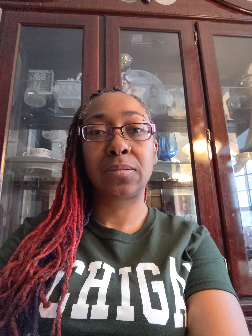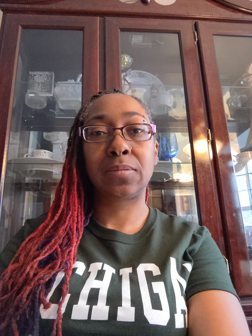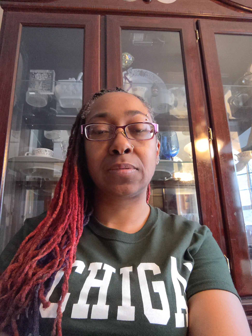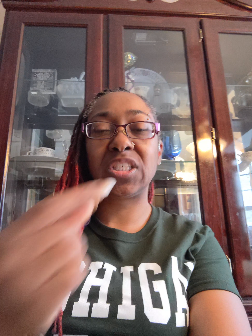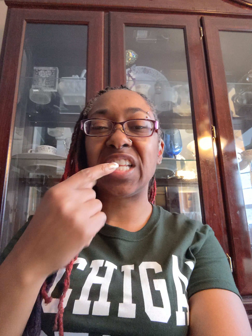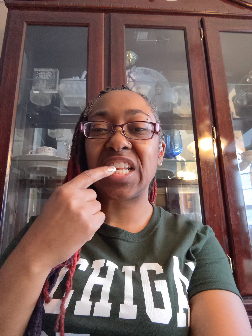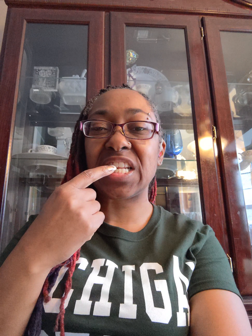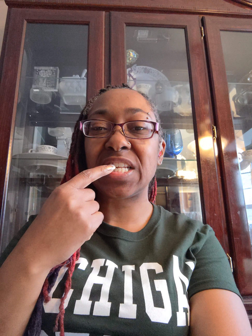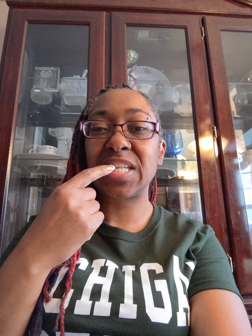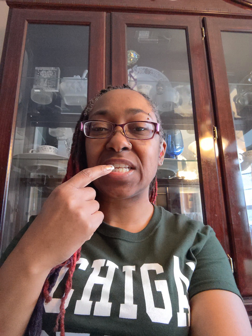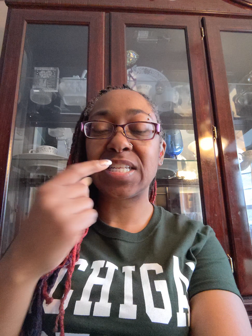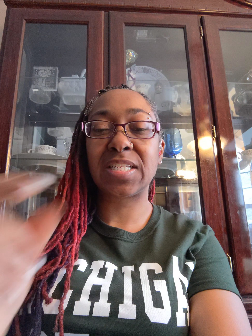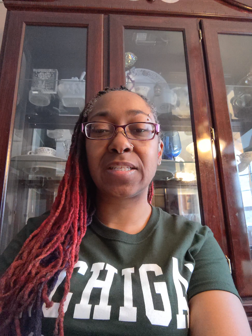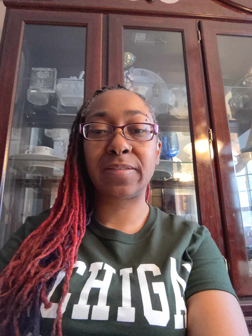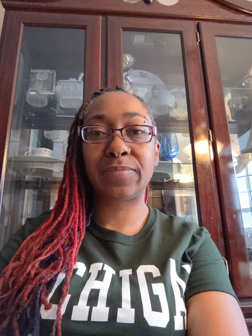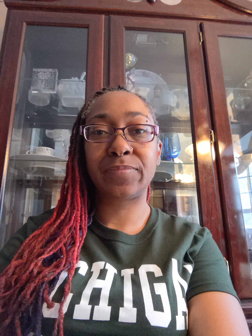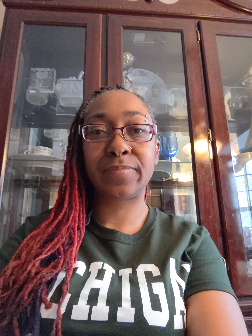tooth